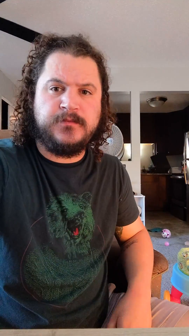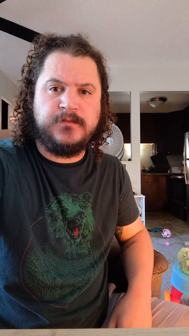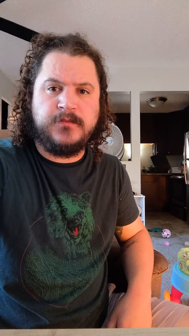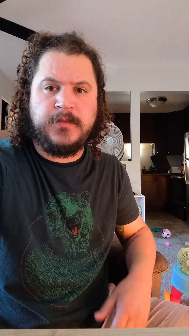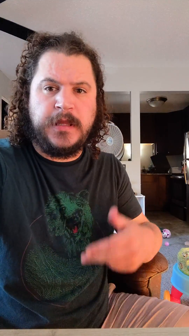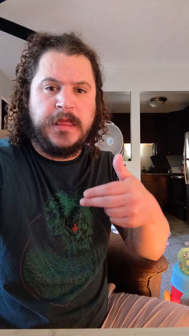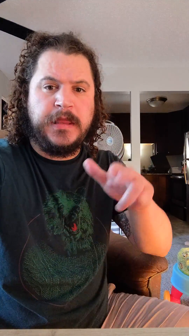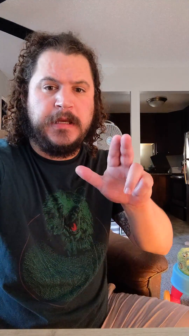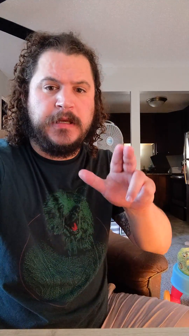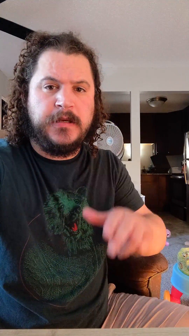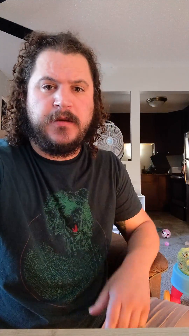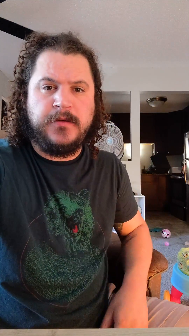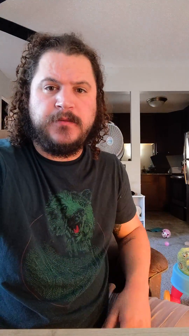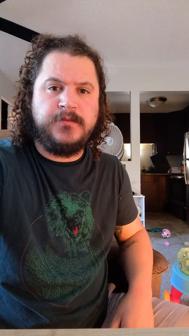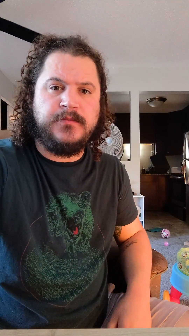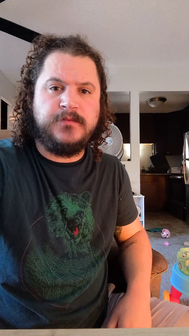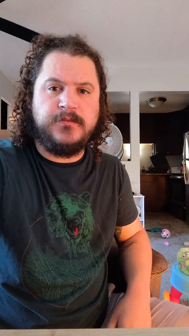lick